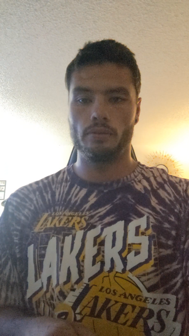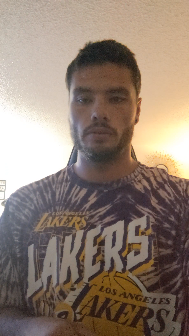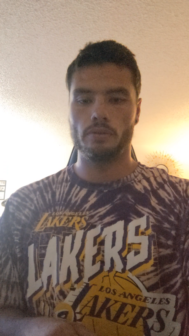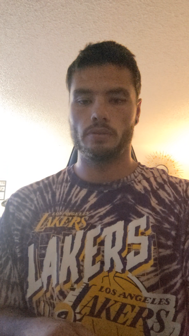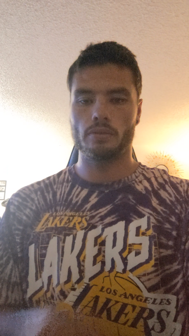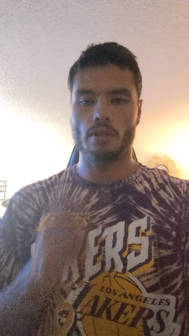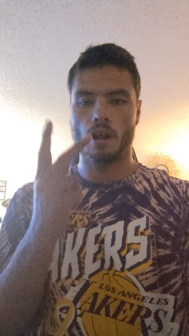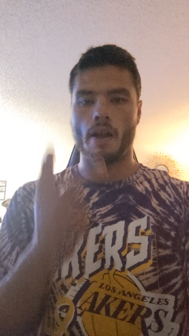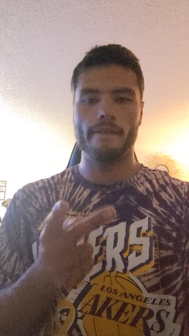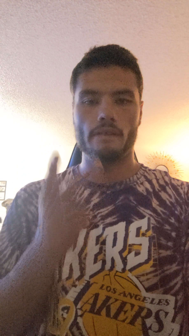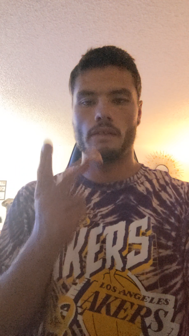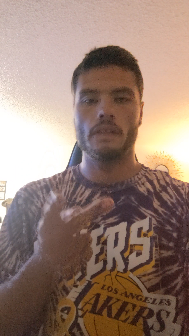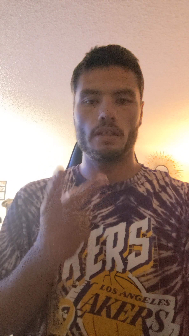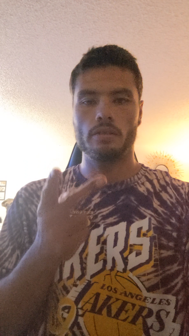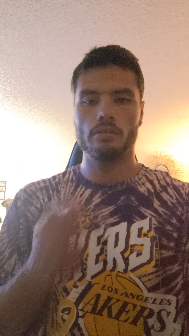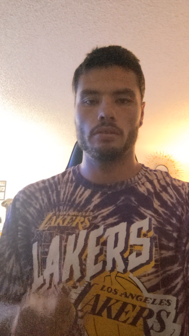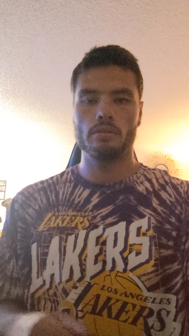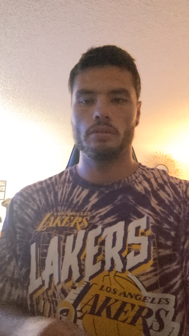careful